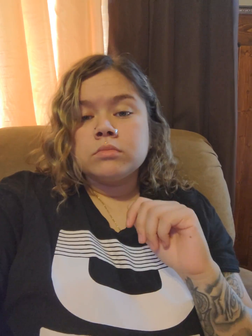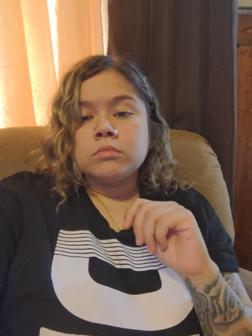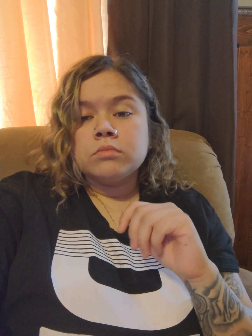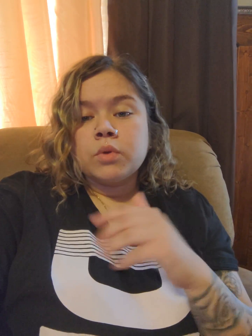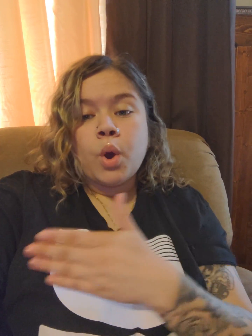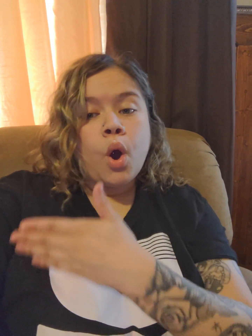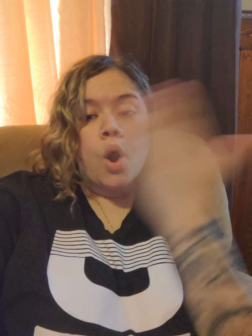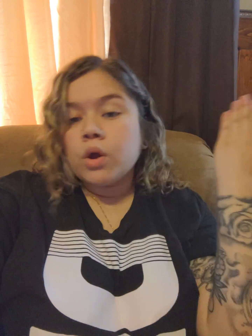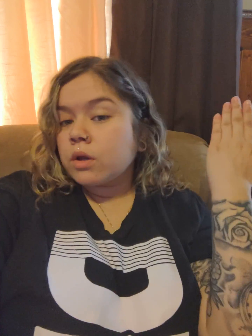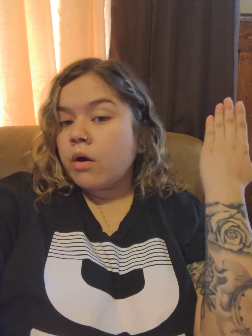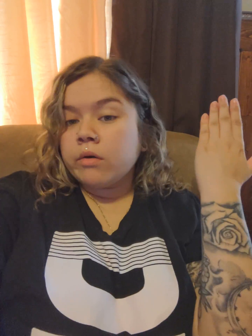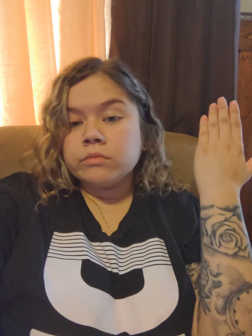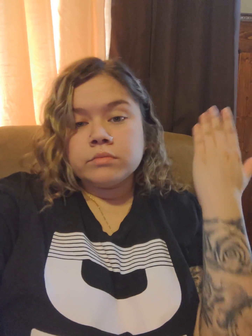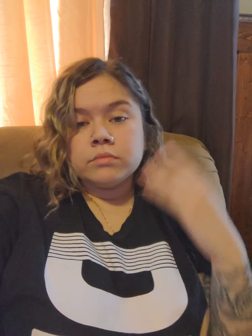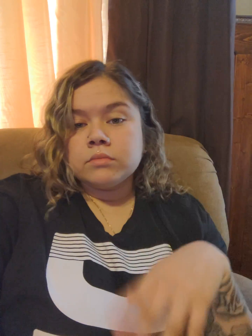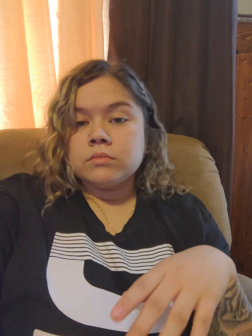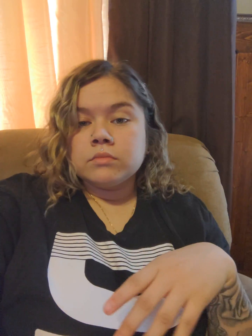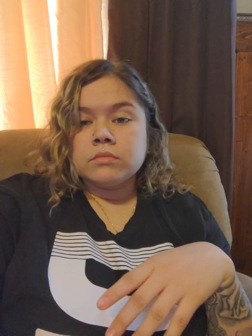all gone